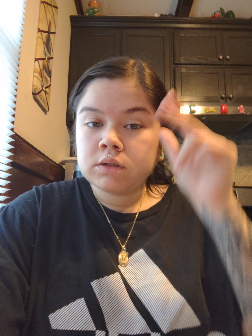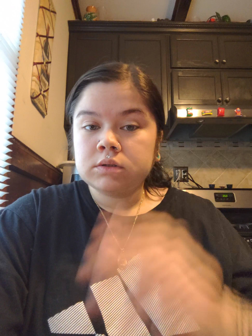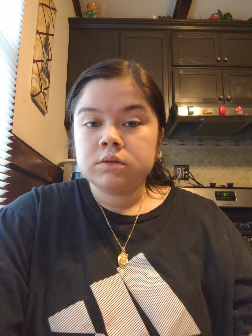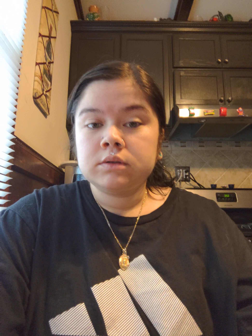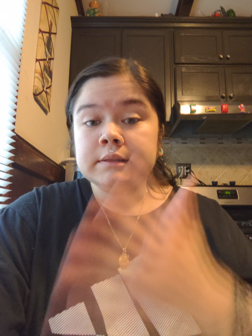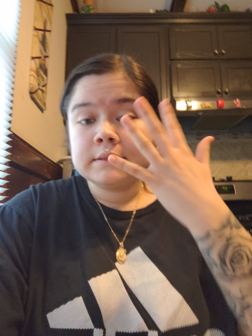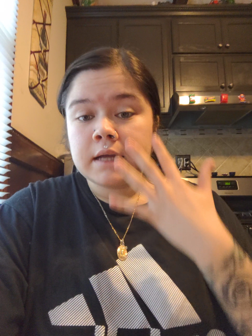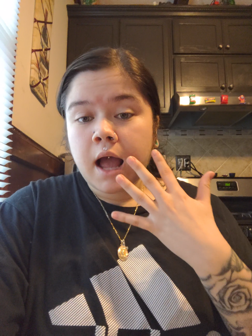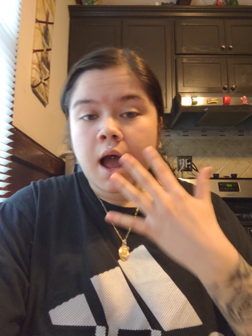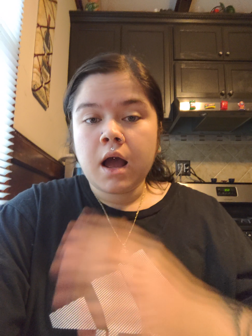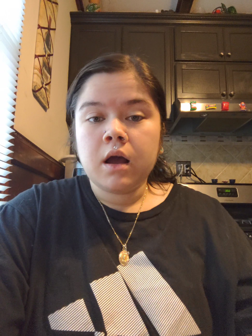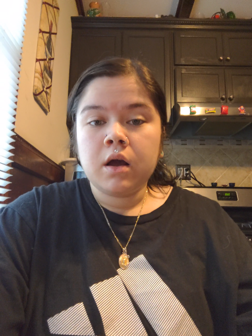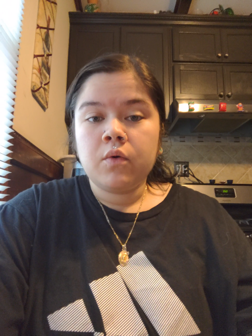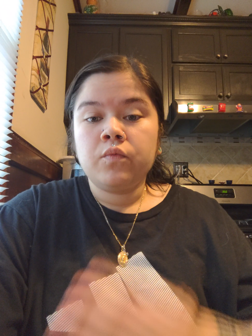sad